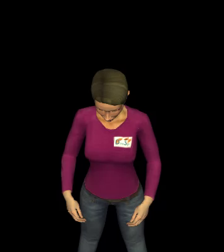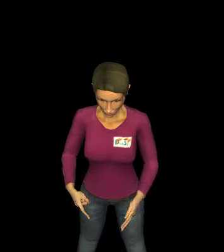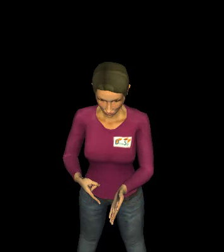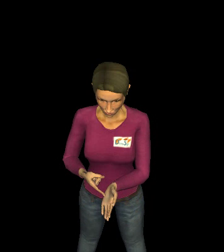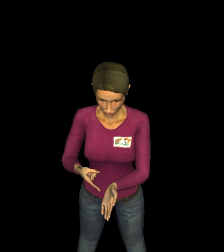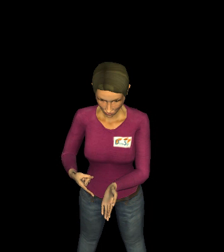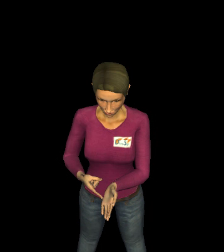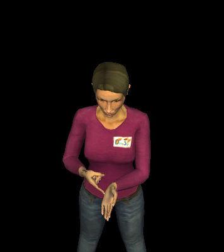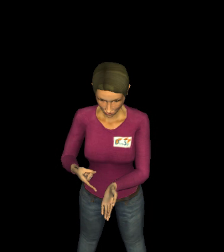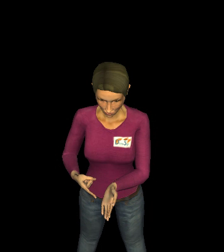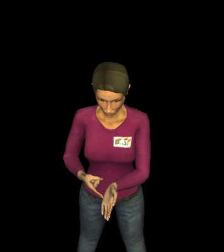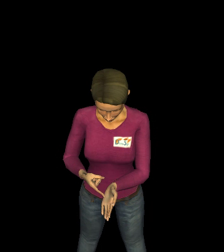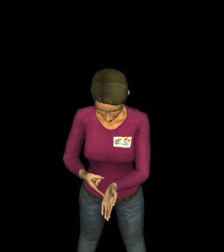يكرر